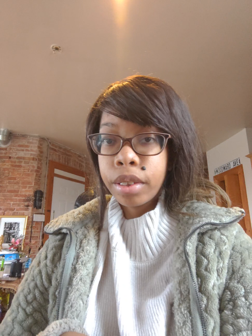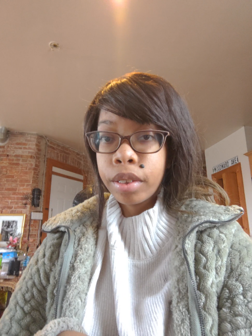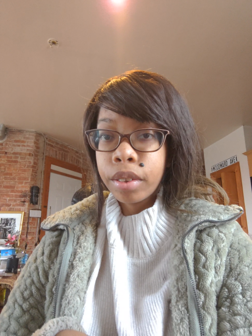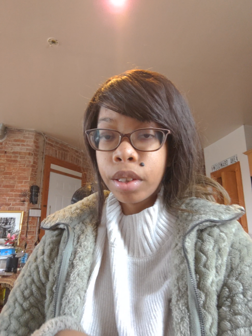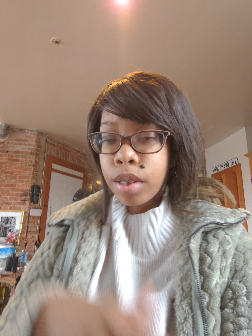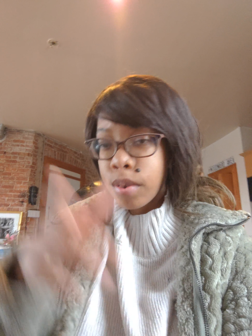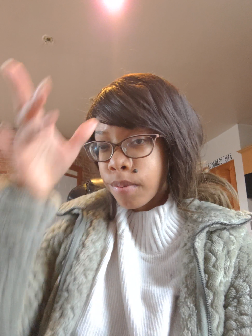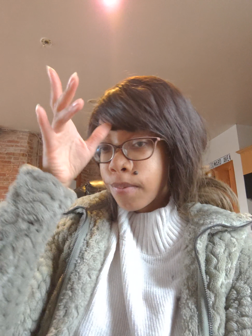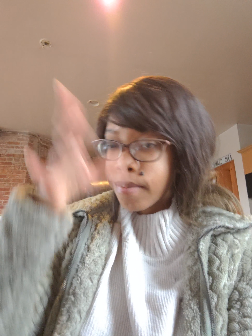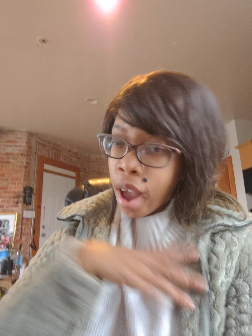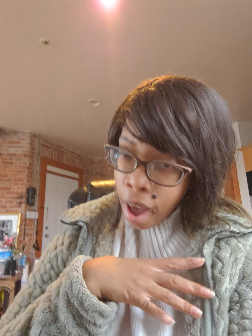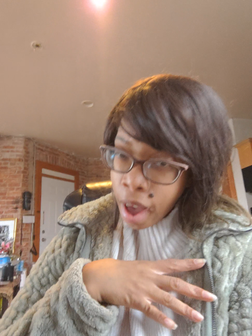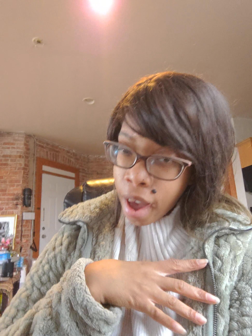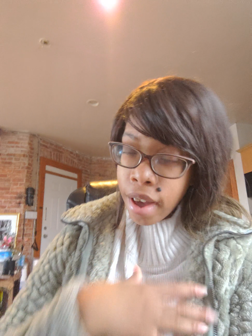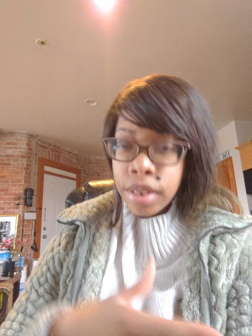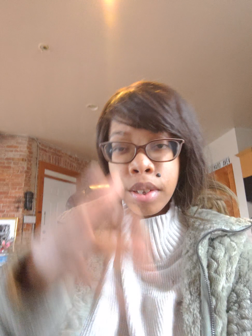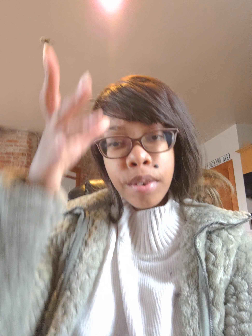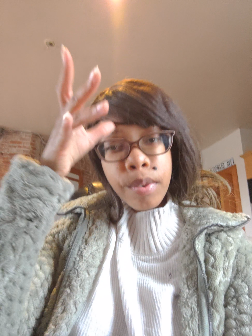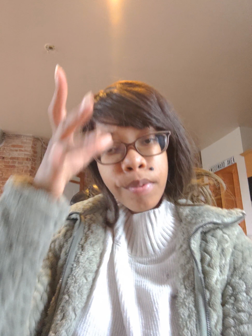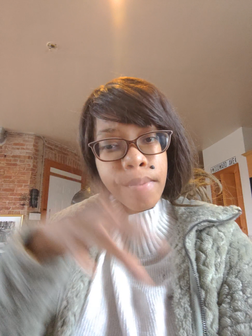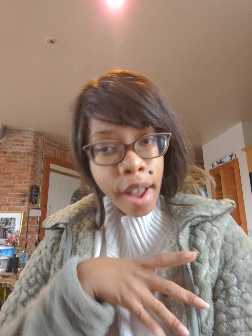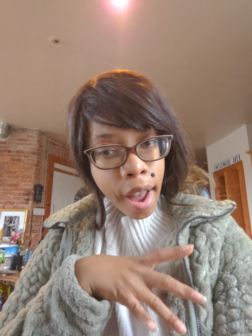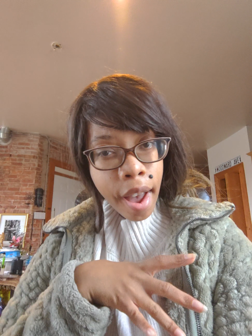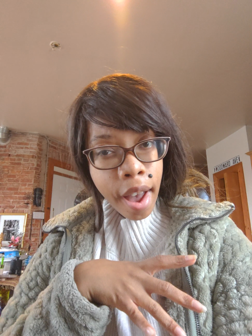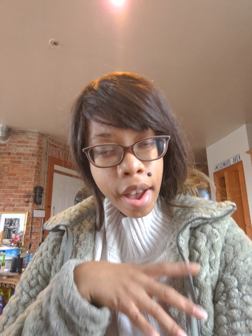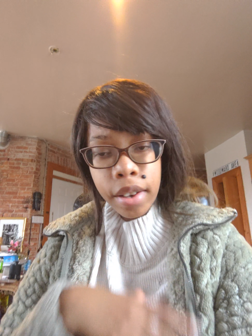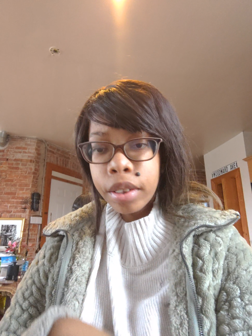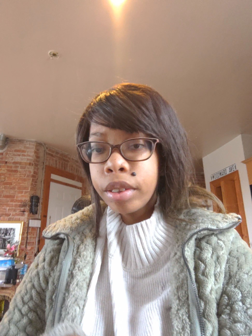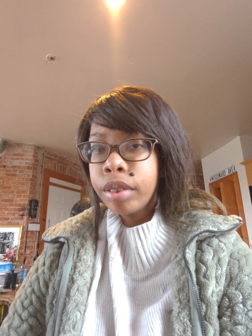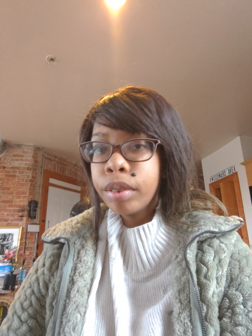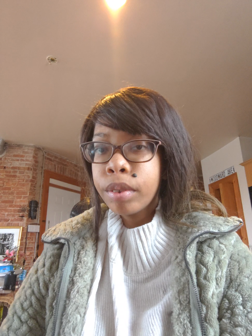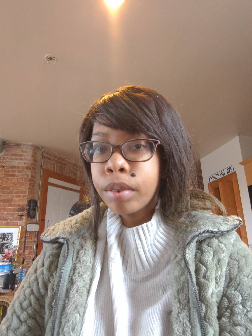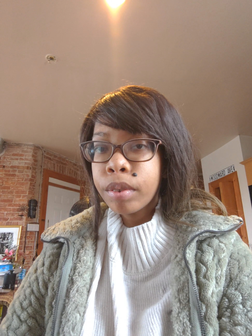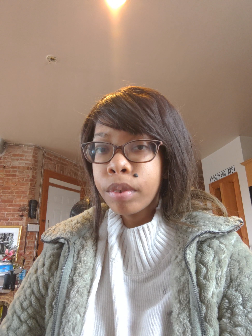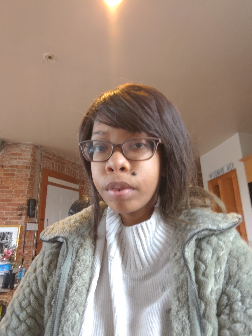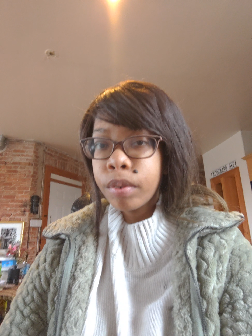man